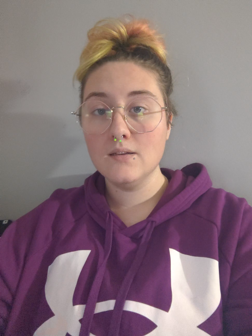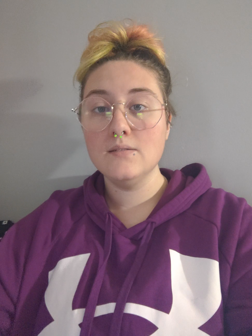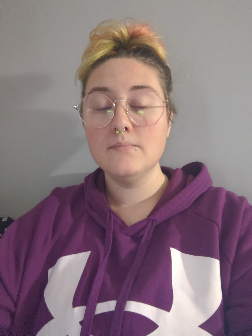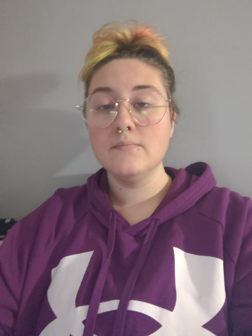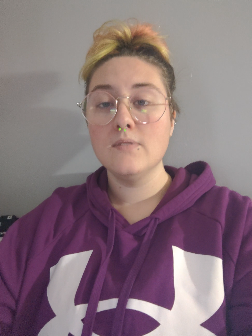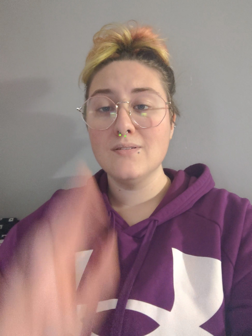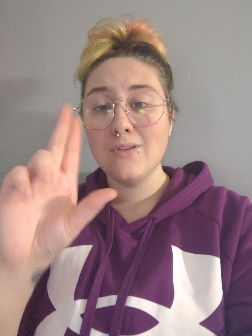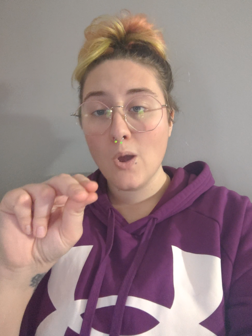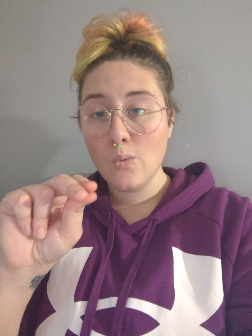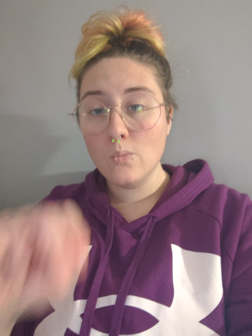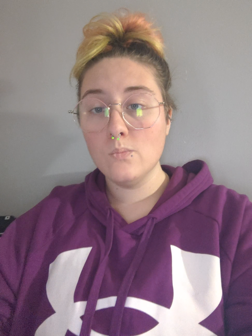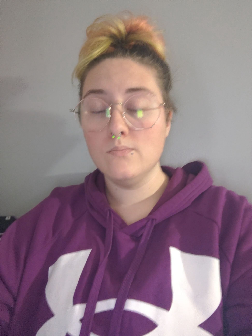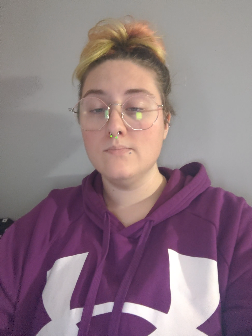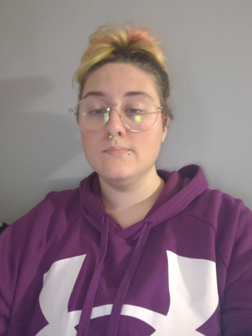no